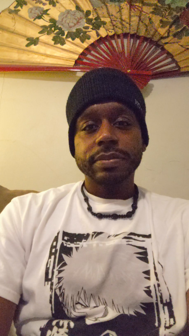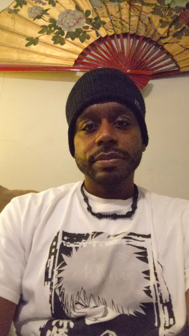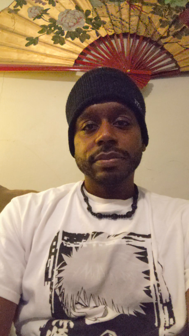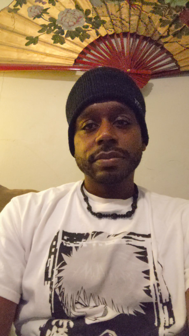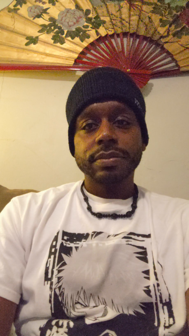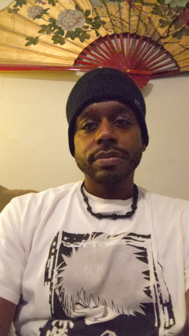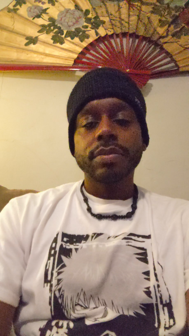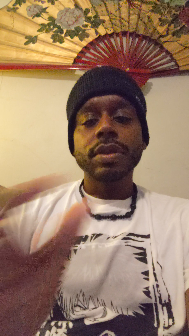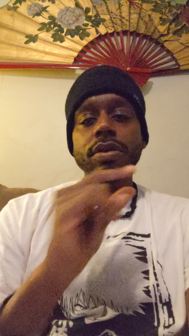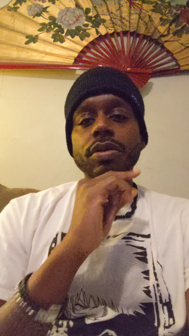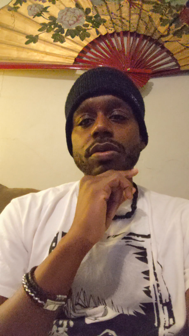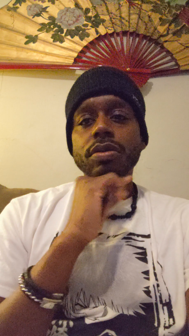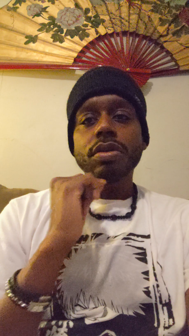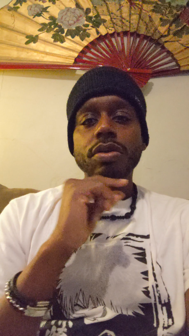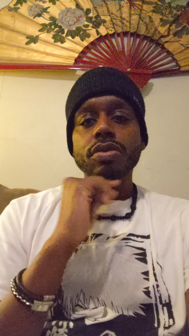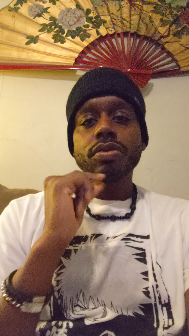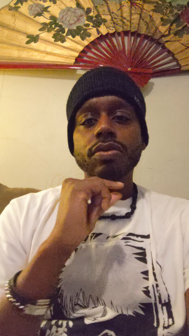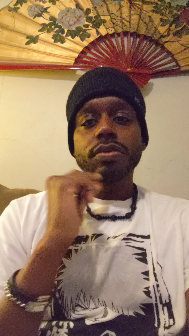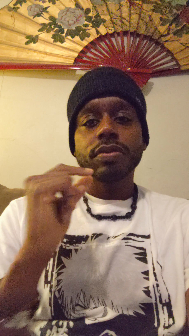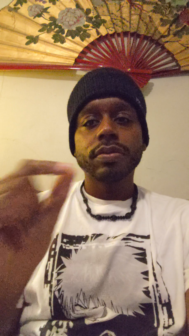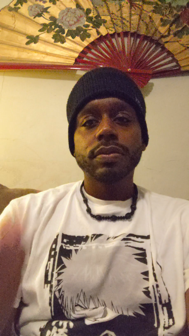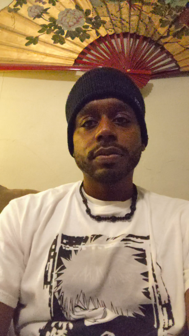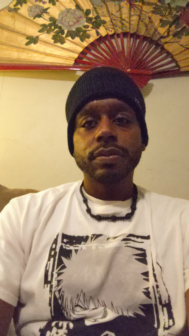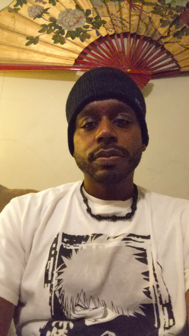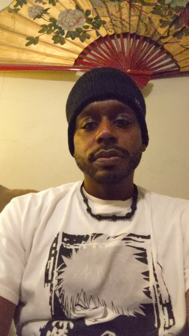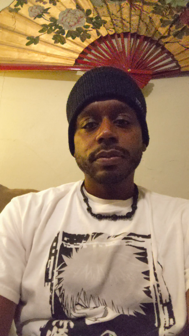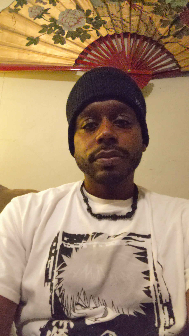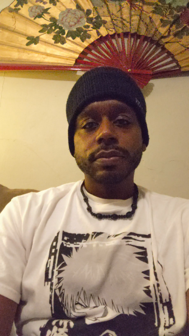glue